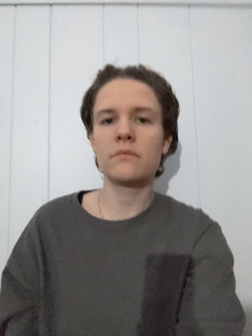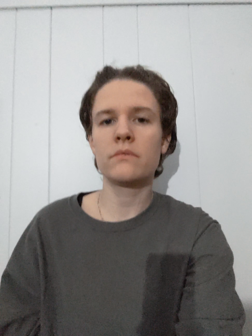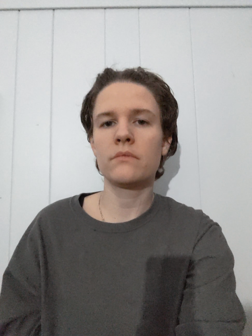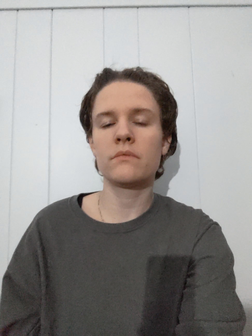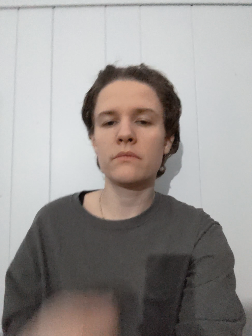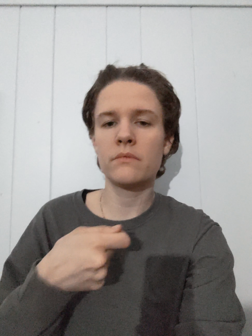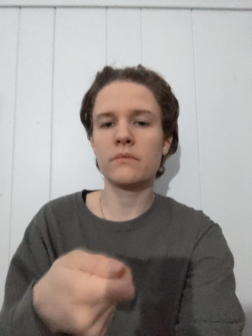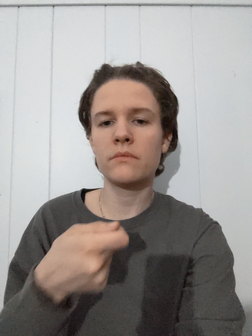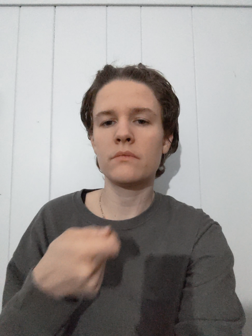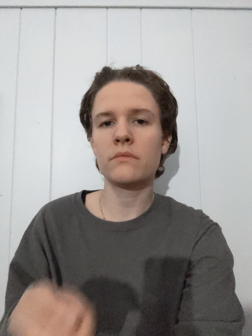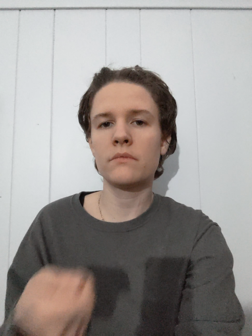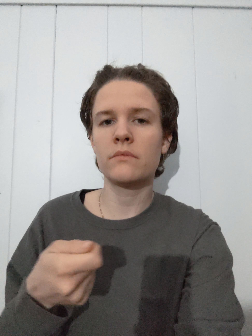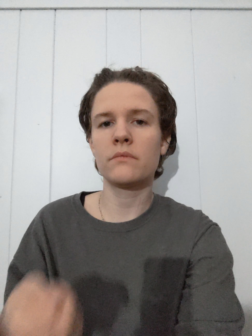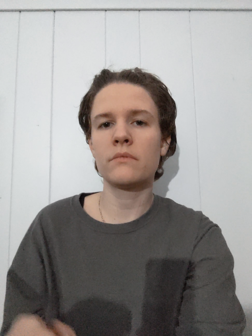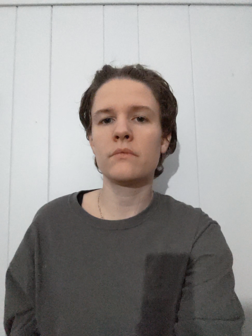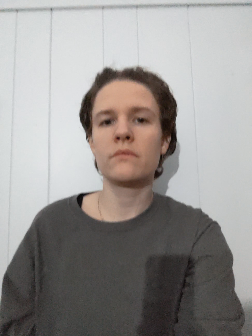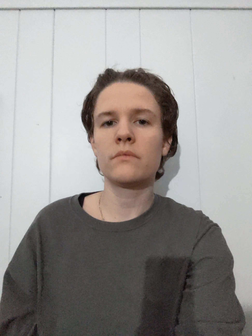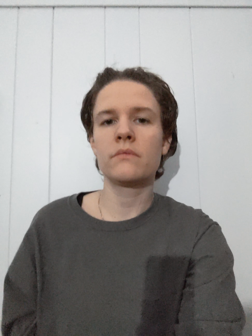vacuum